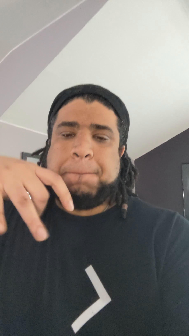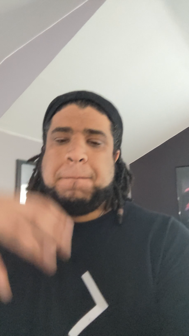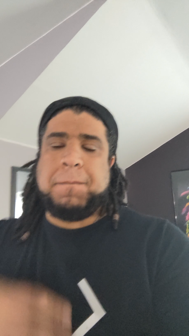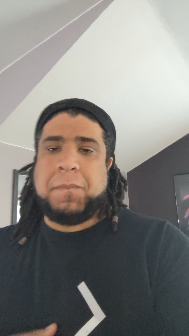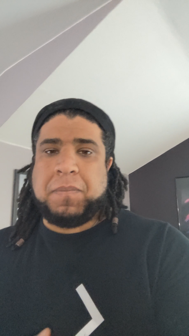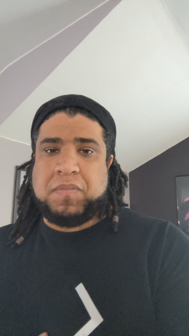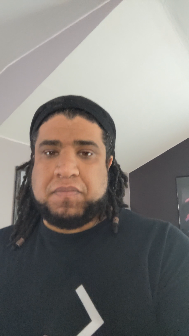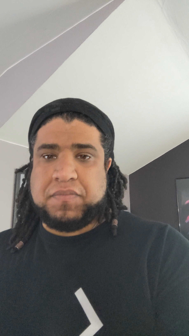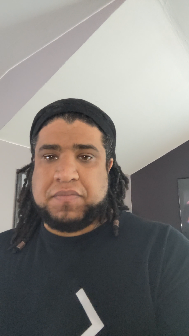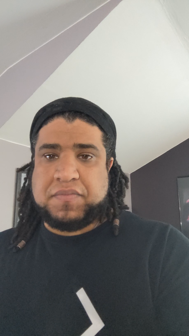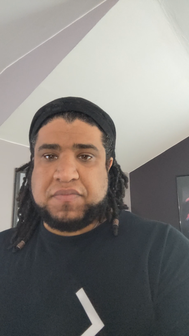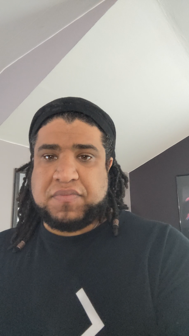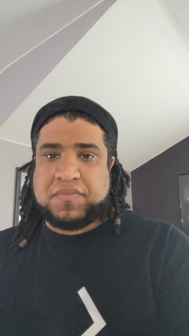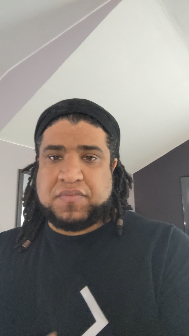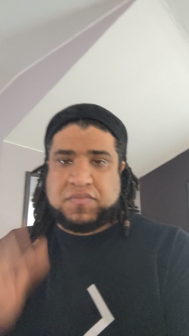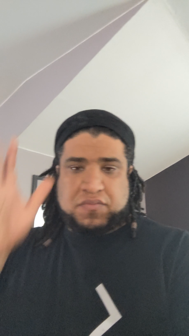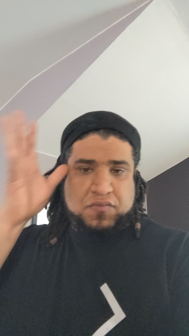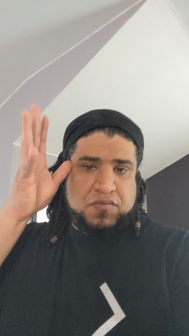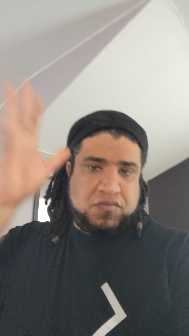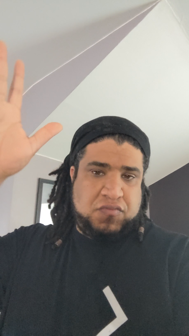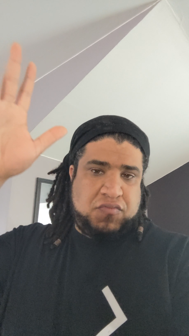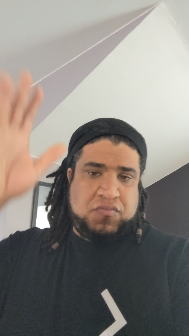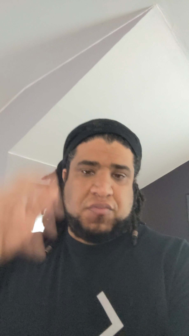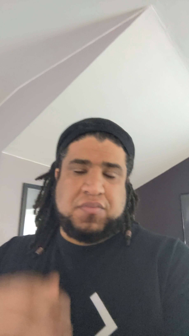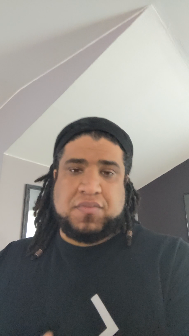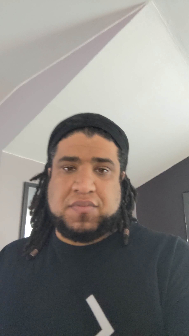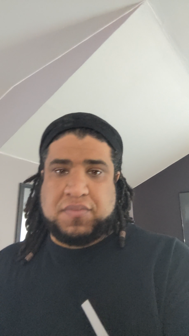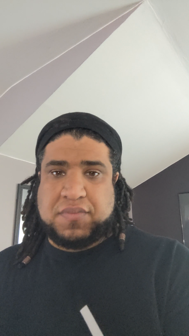deer